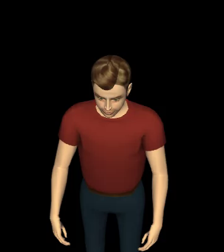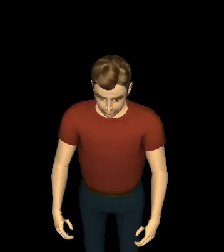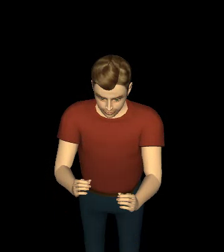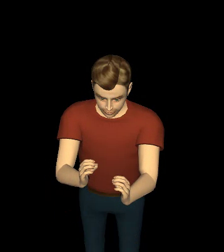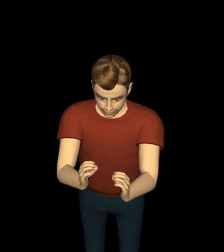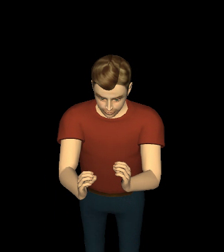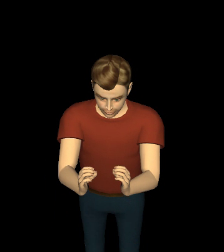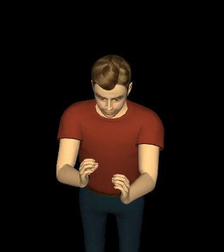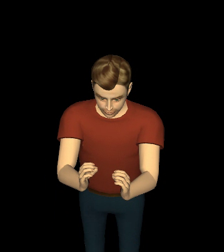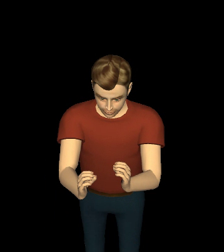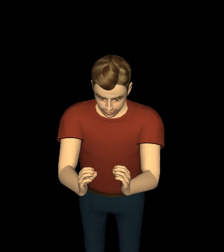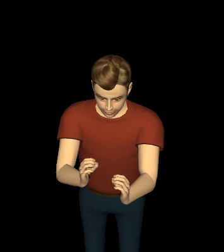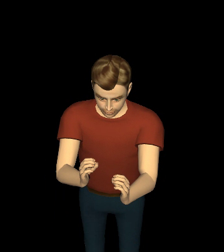تواصل